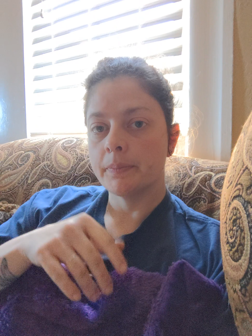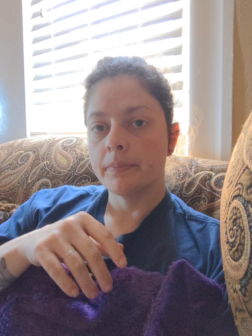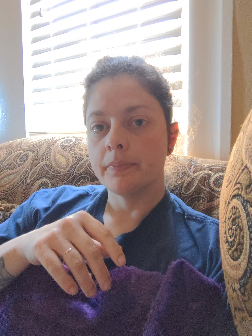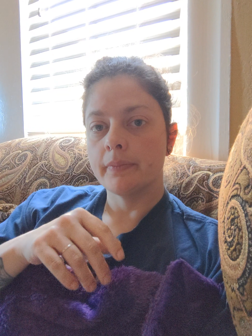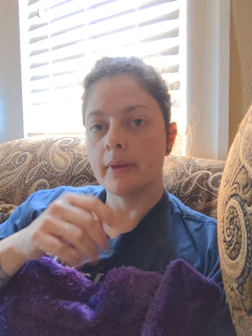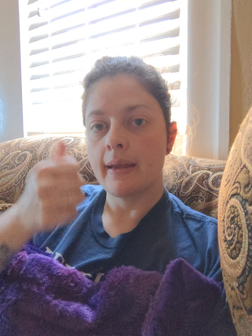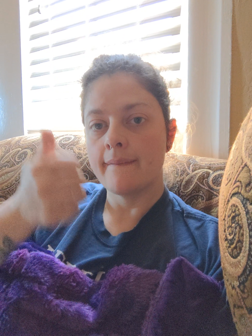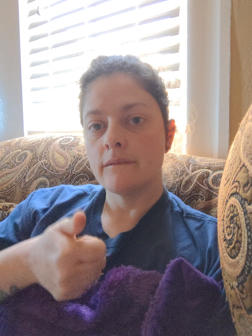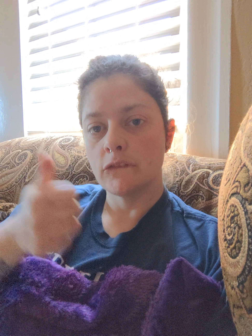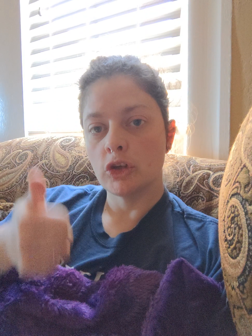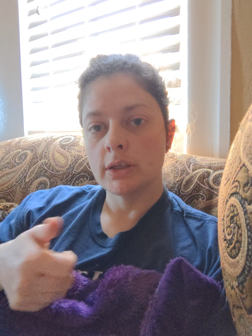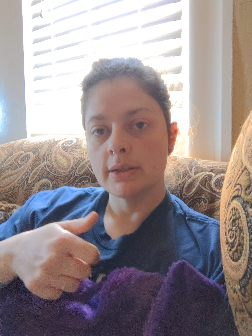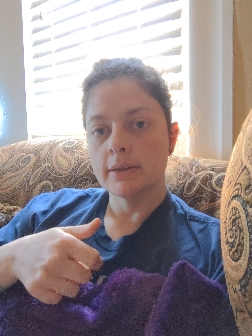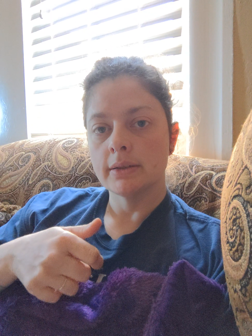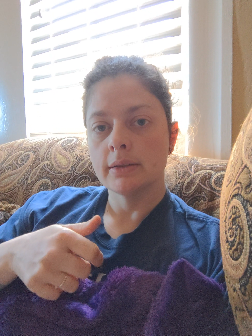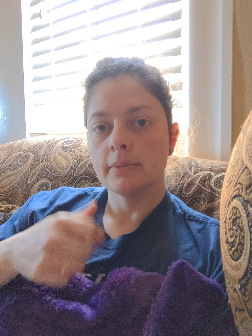every